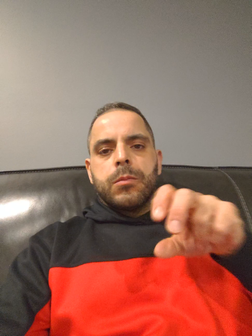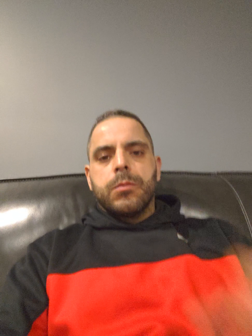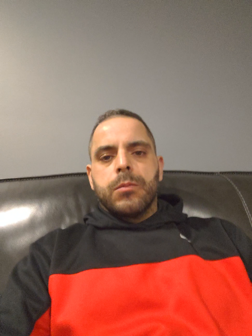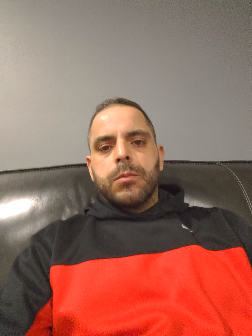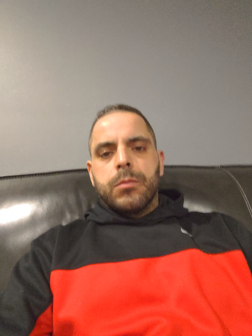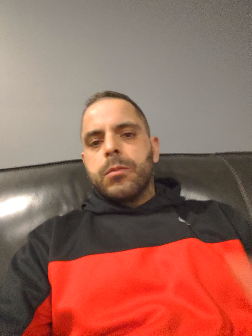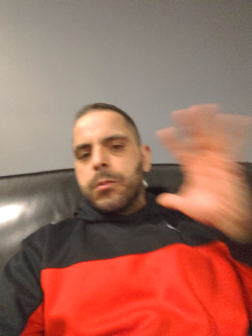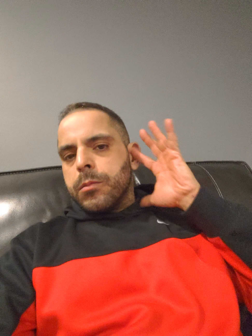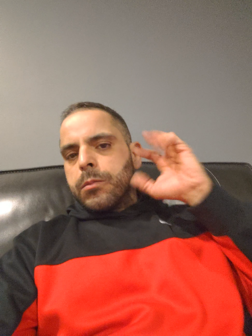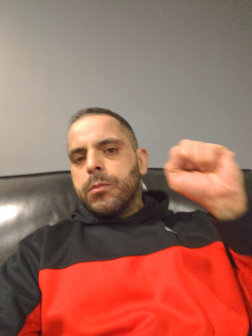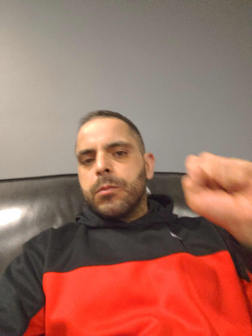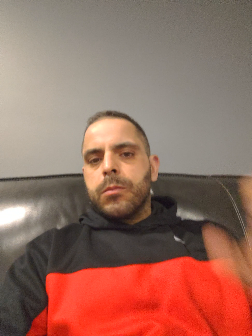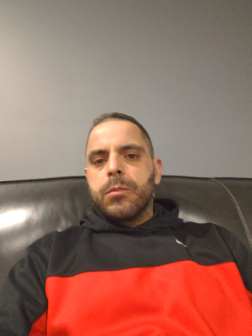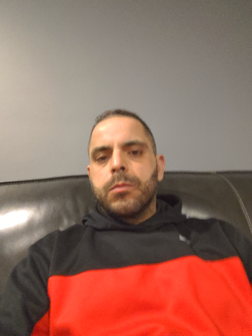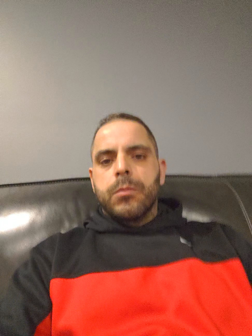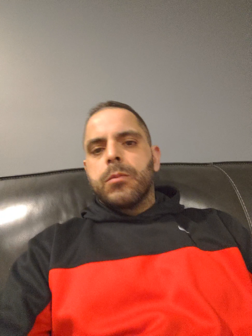loud